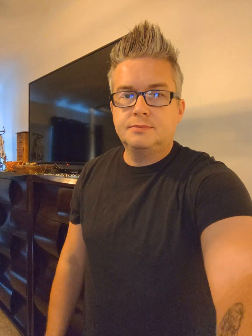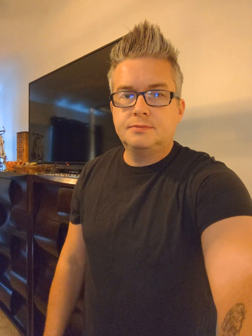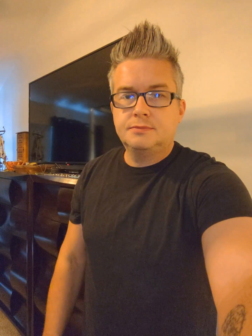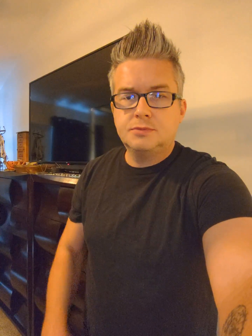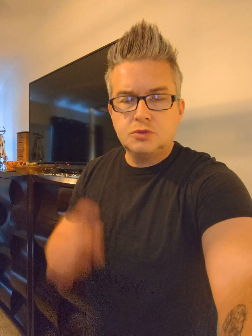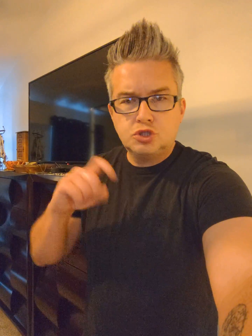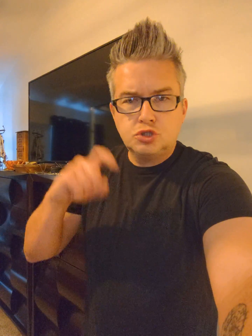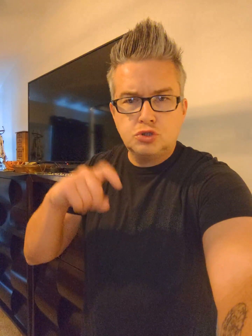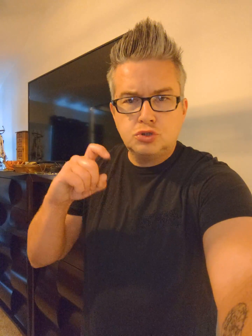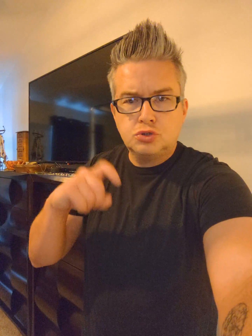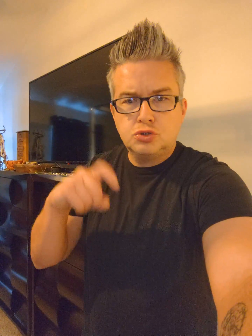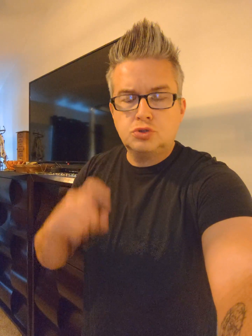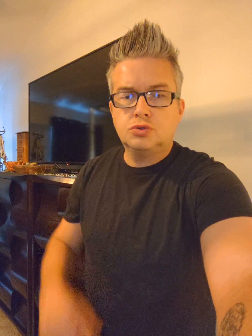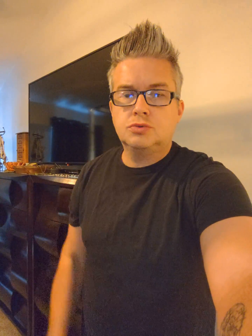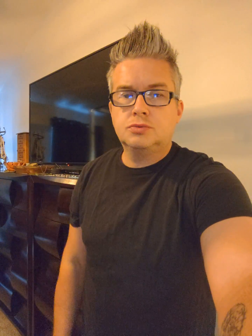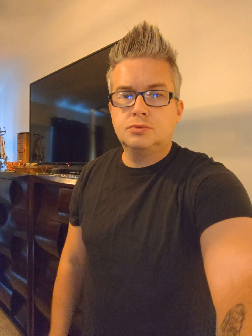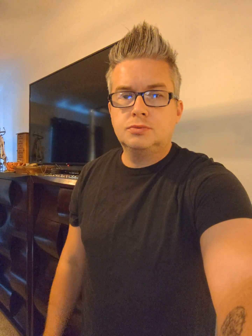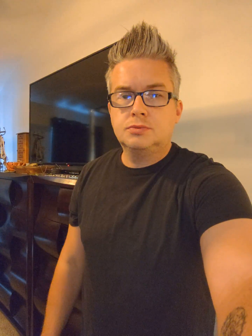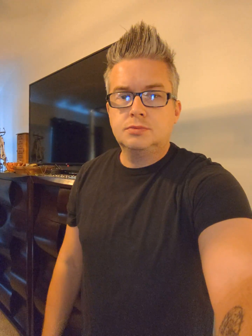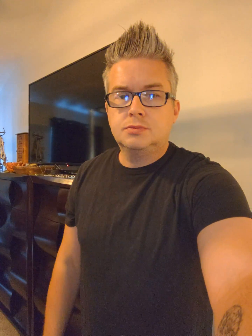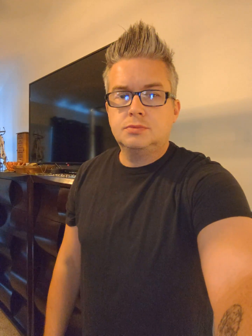should